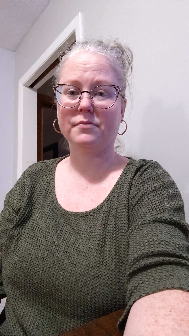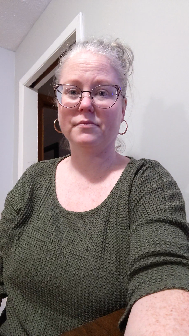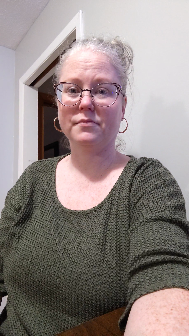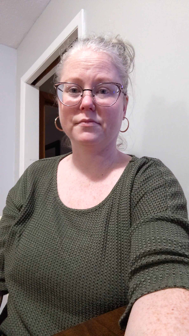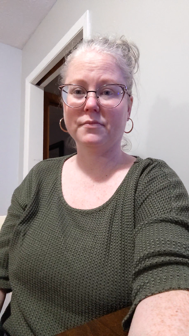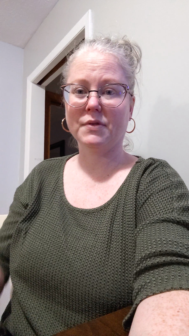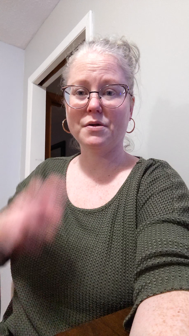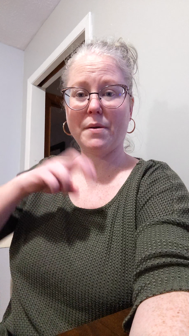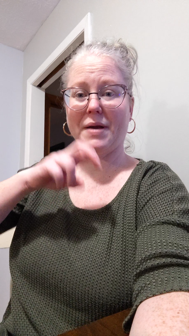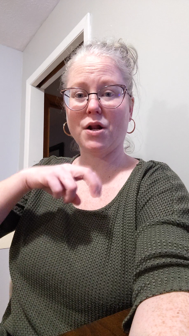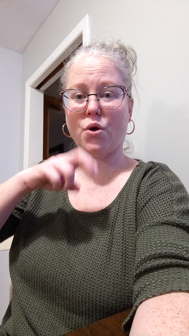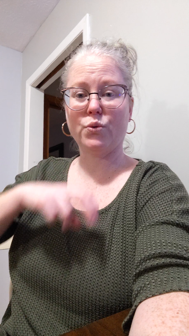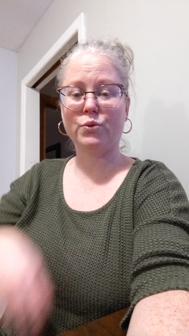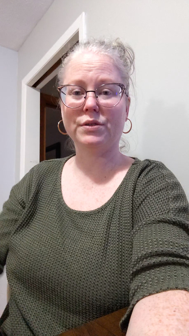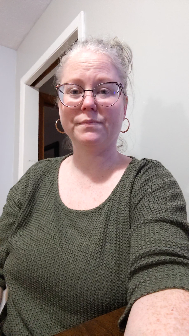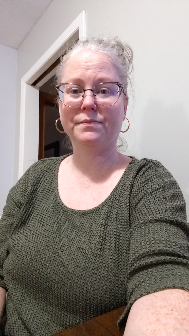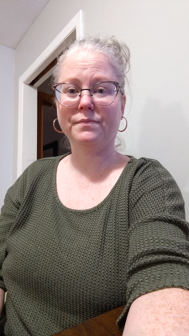potato